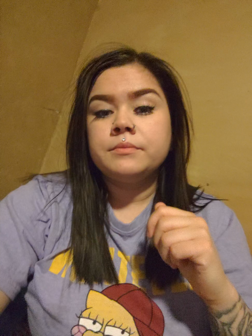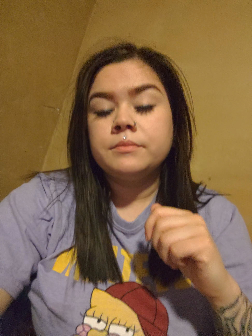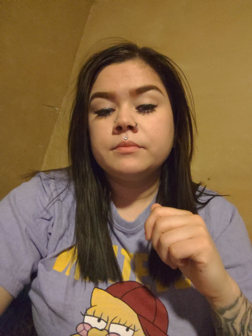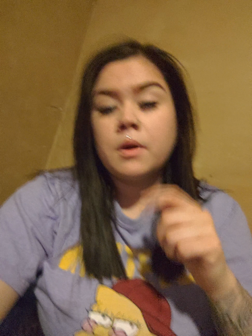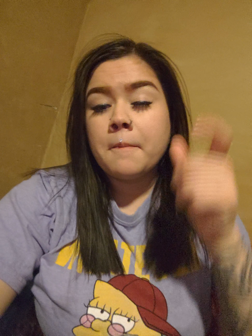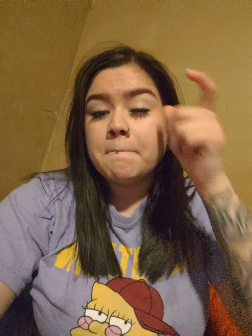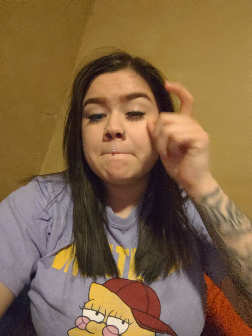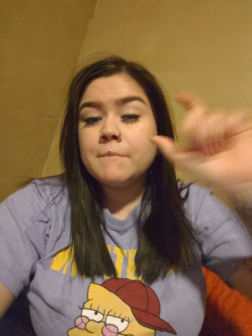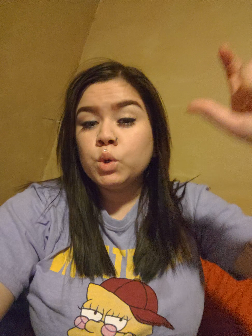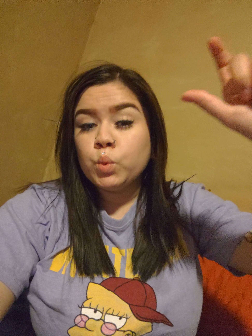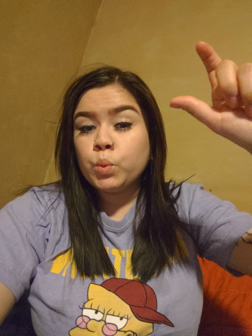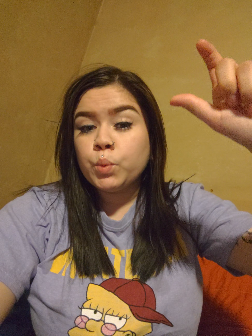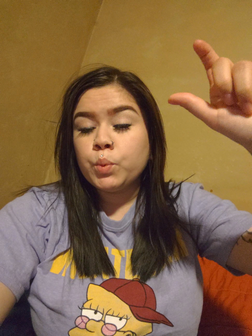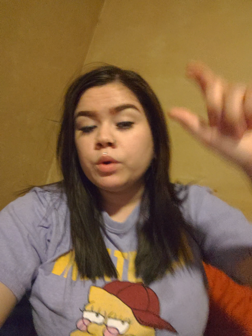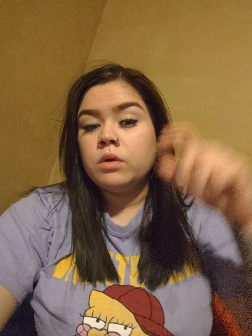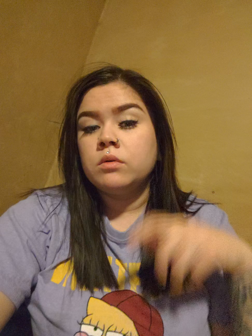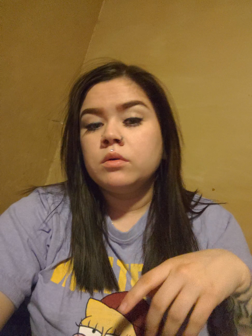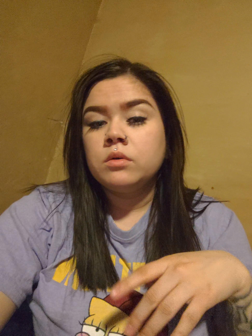moon